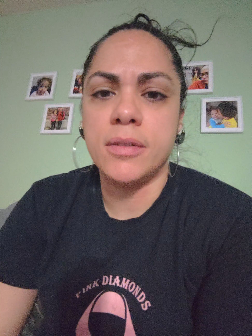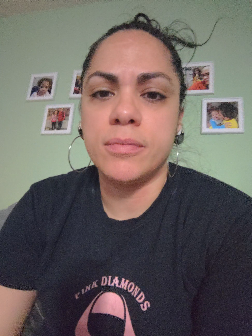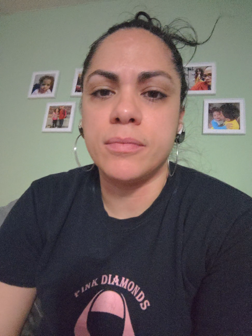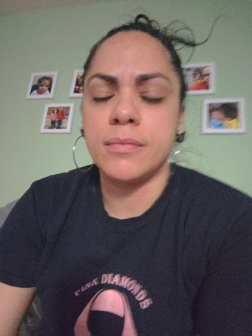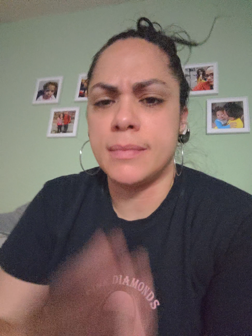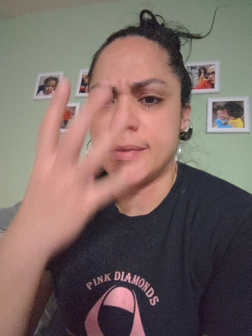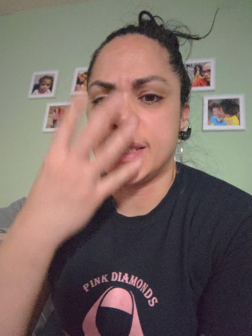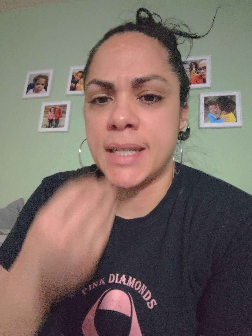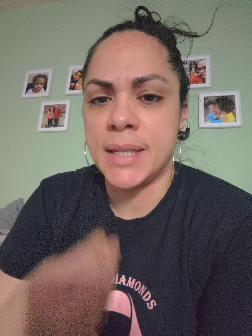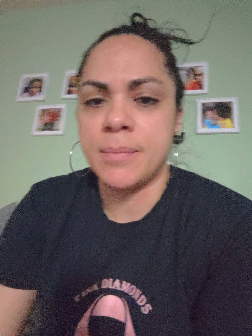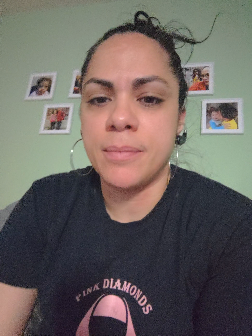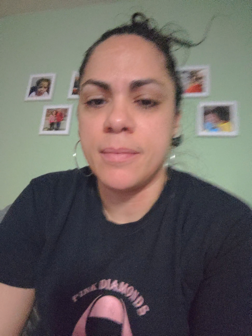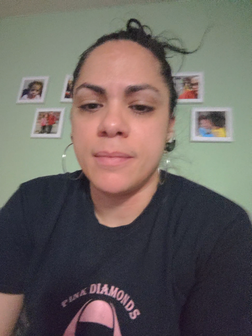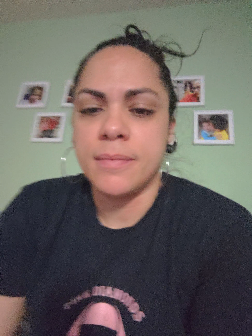sleep